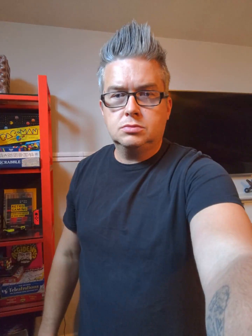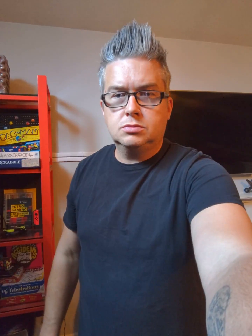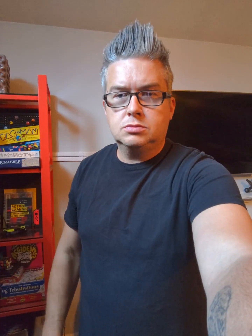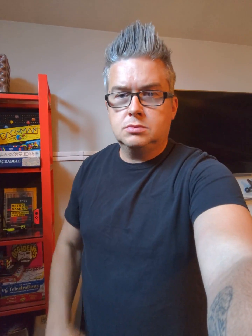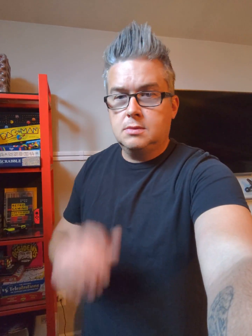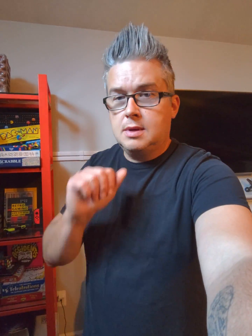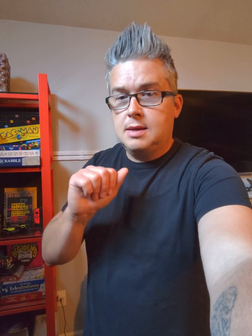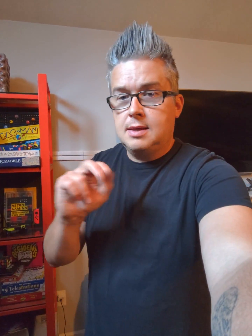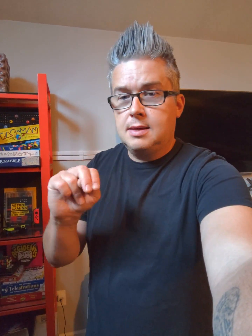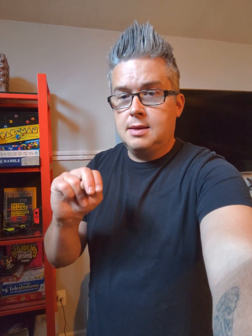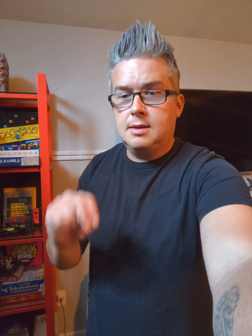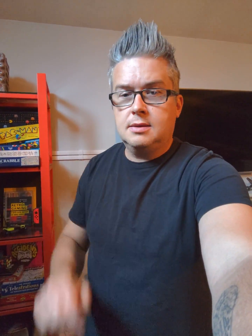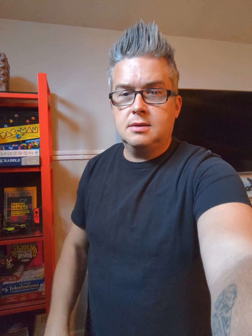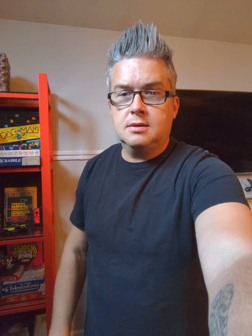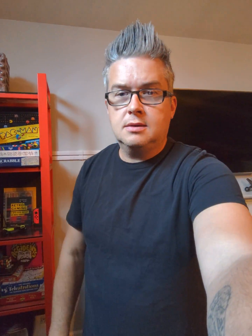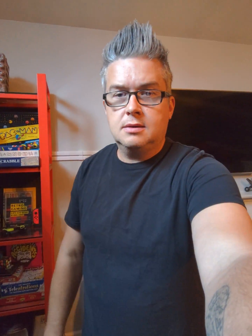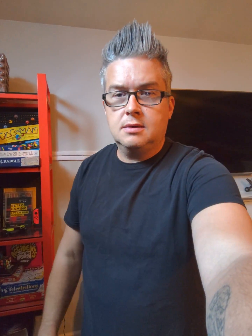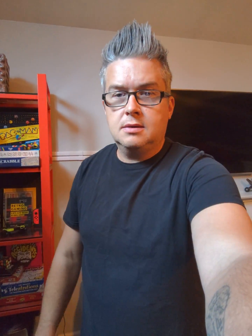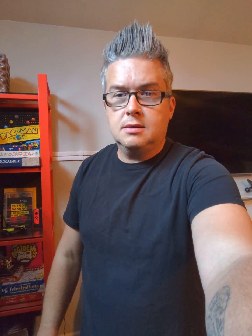an